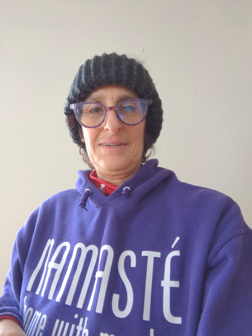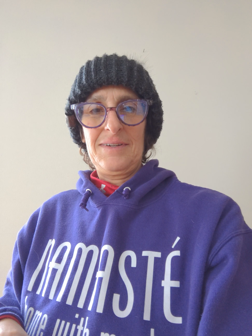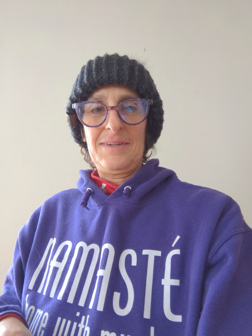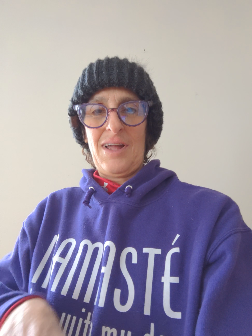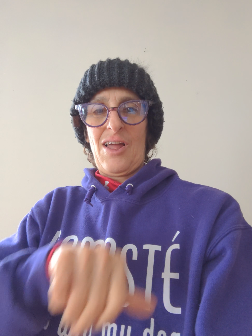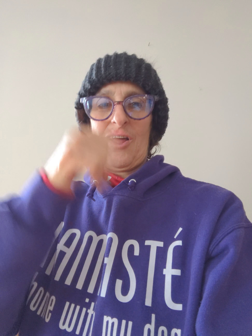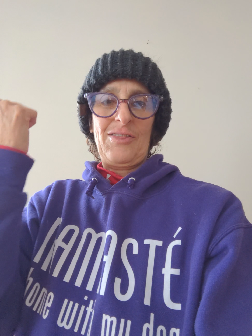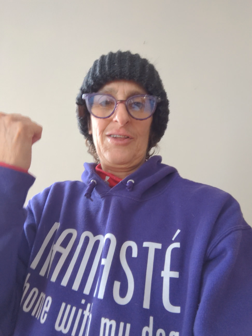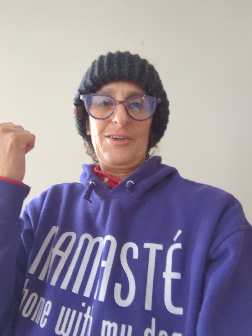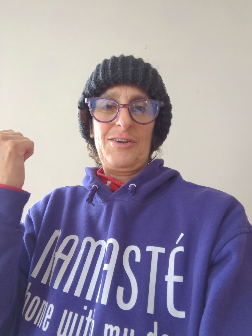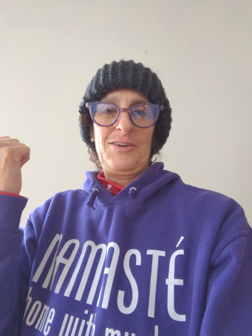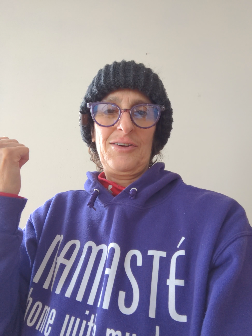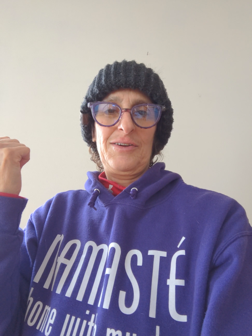another